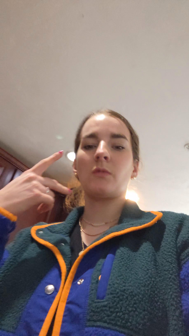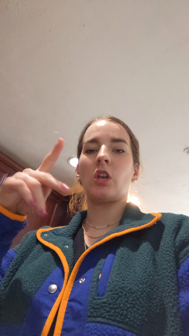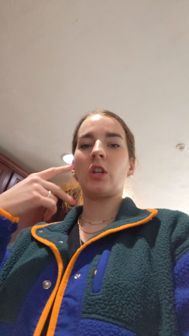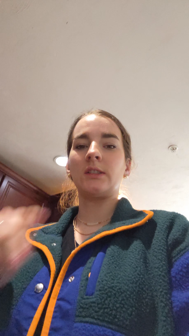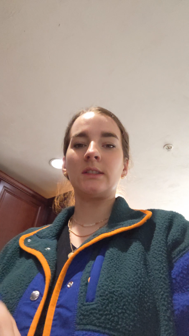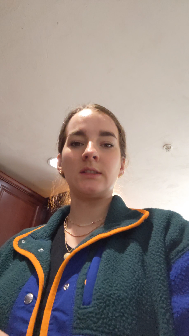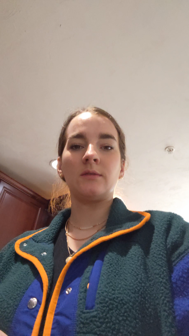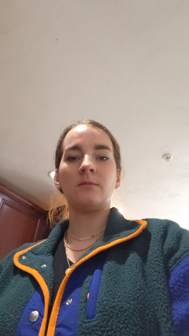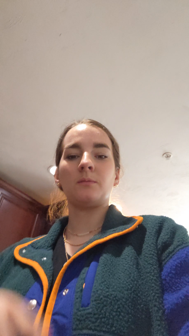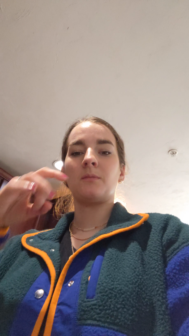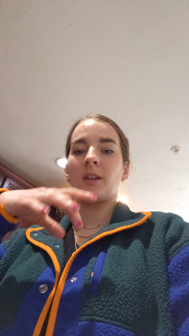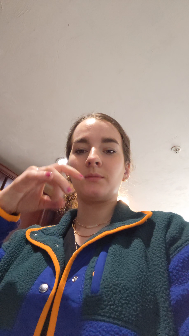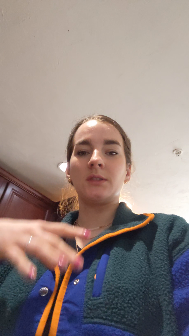pumpkin